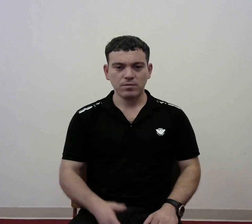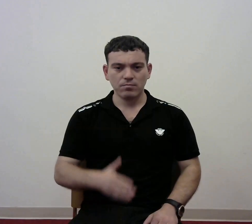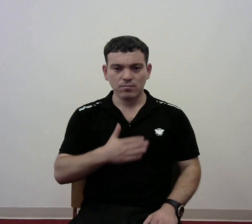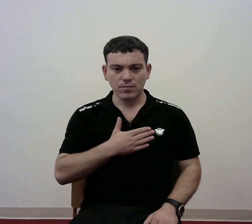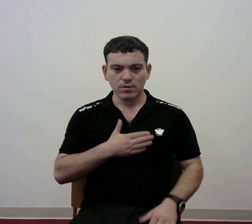mən